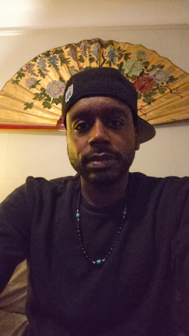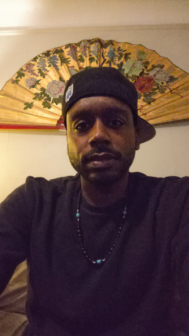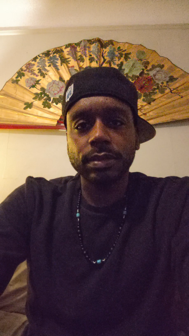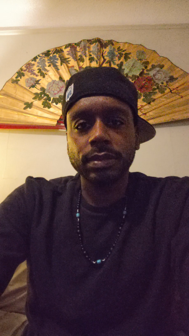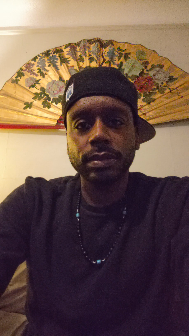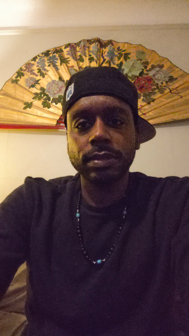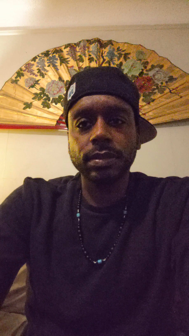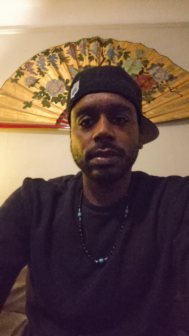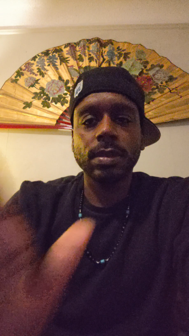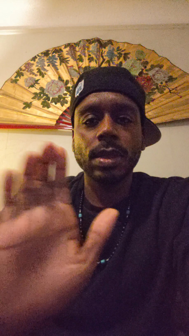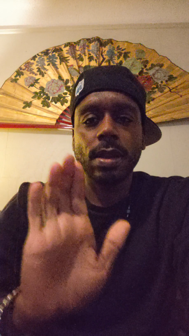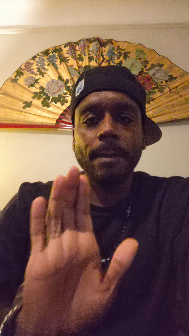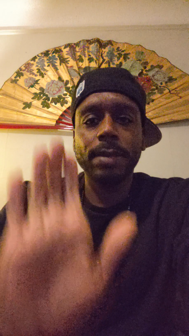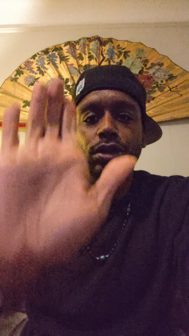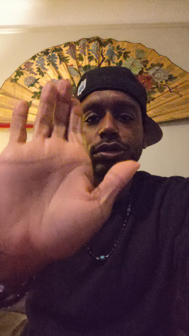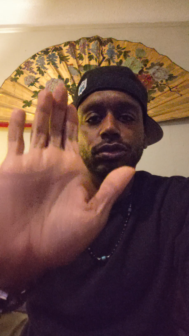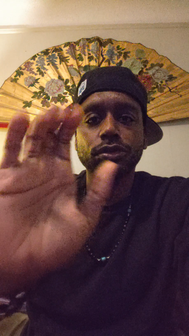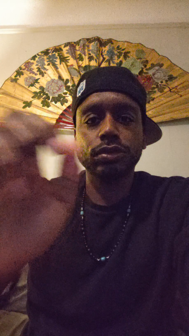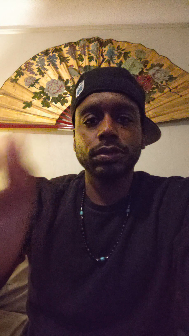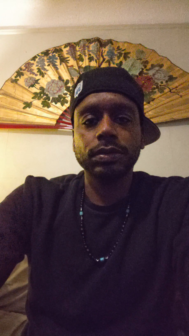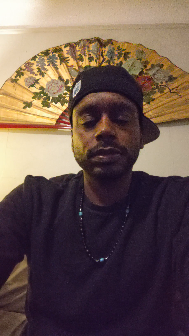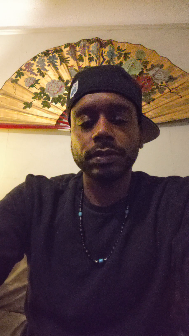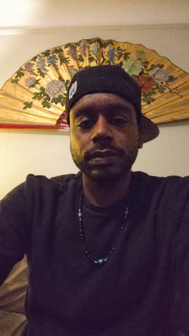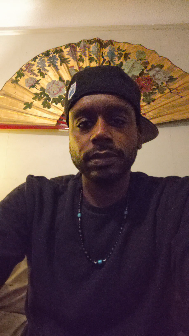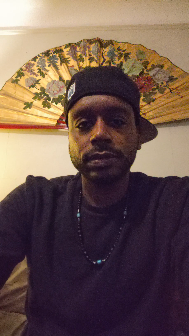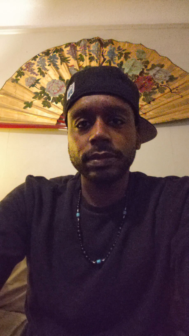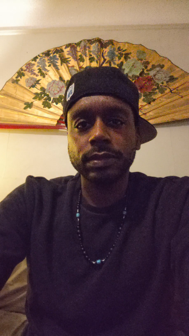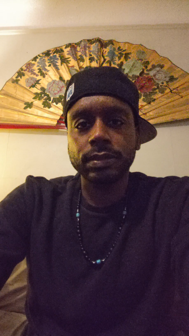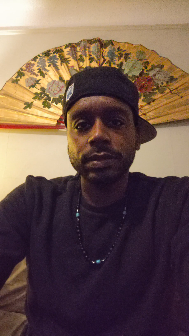push